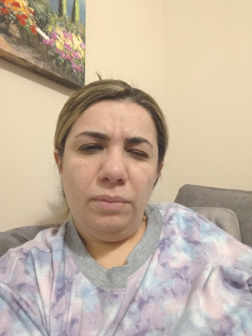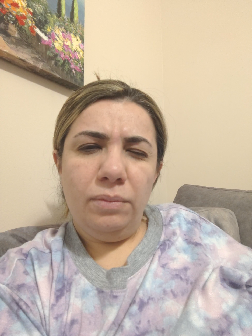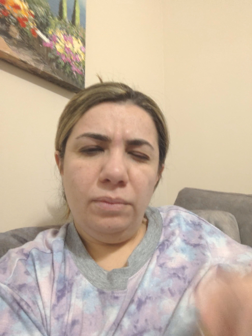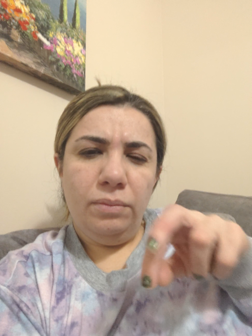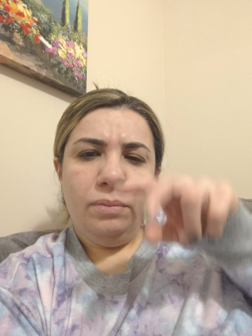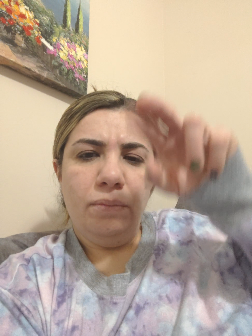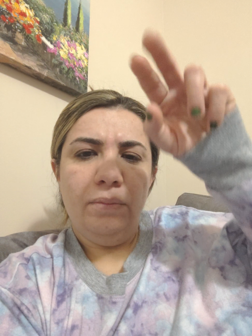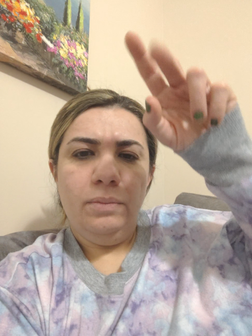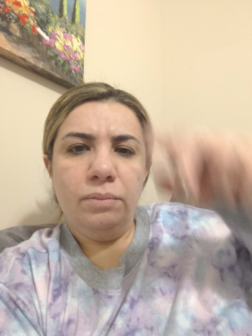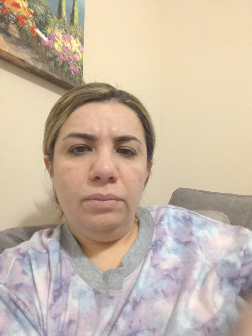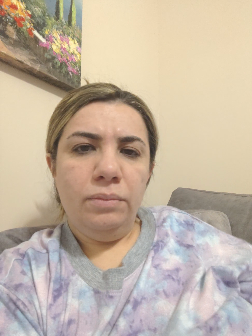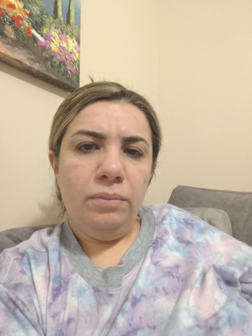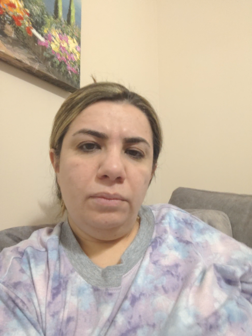stairs